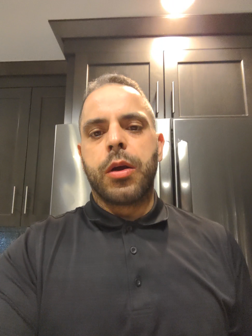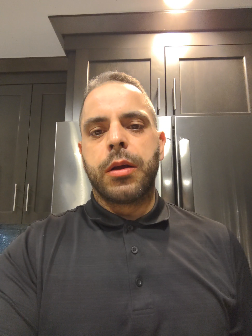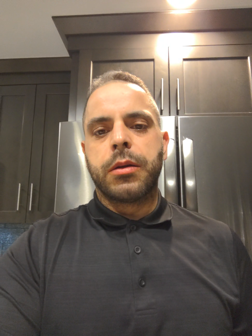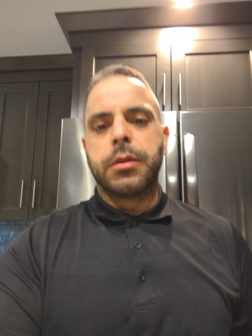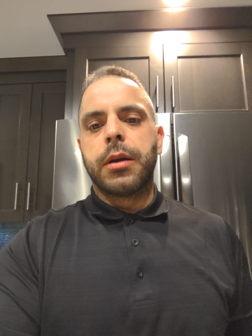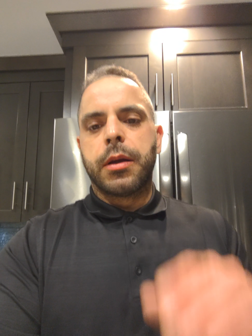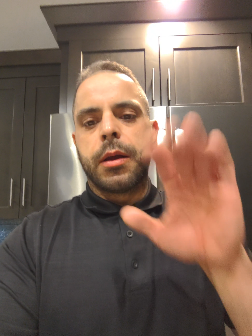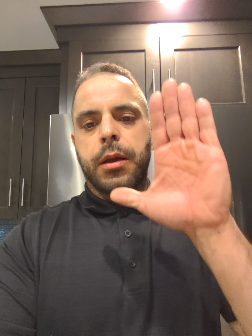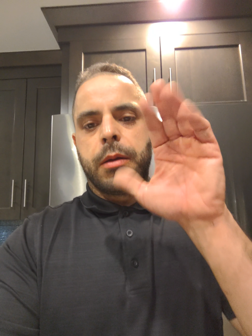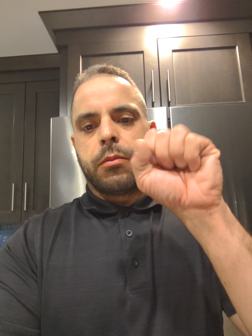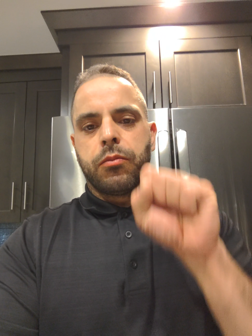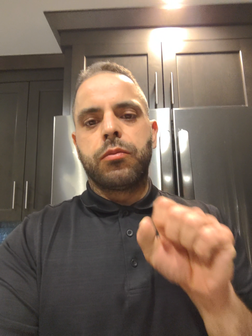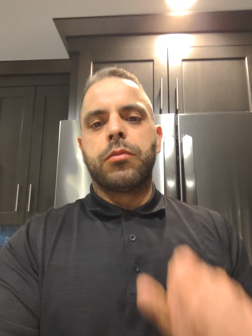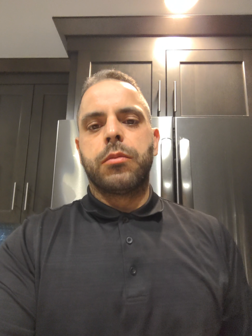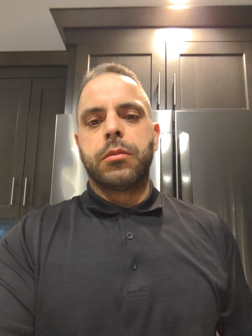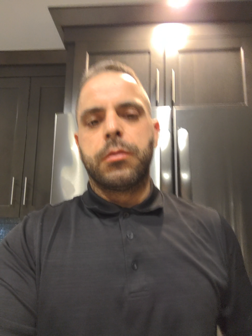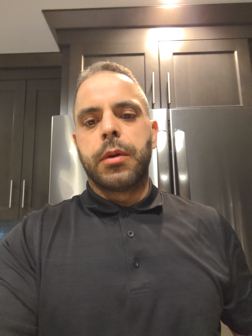mitten